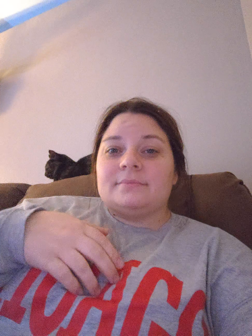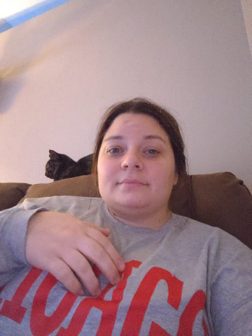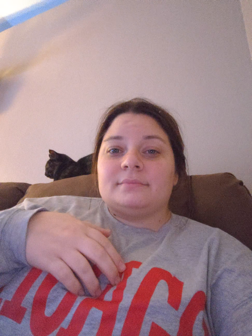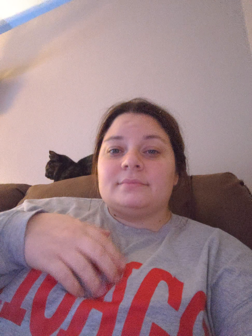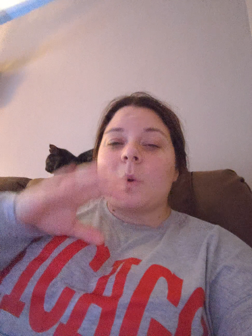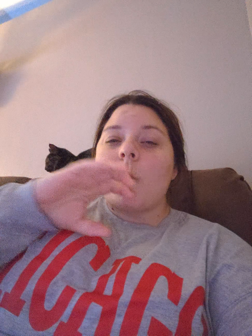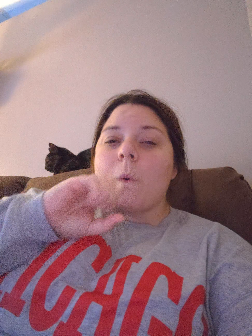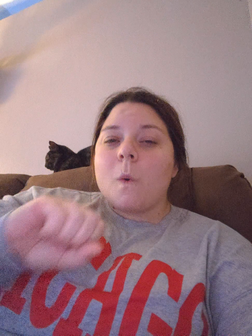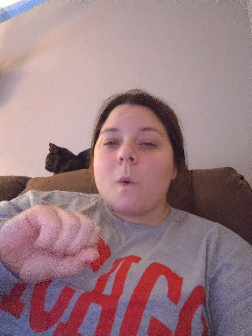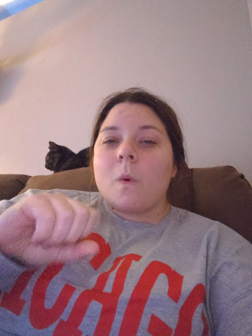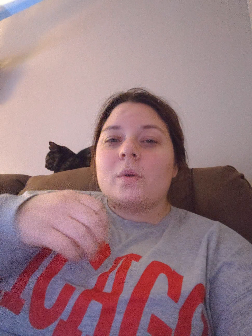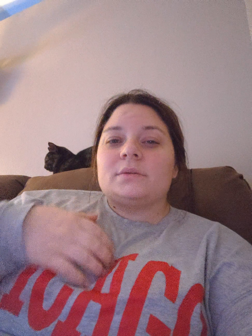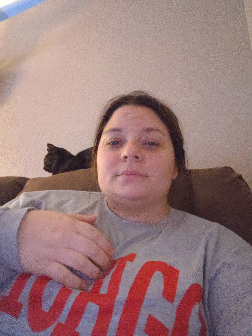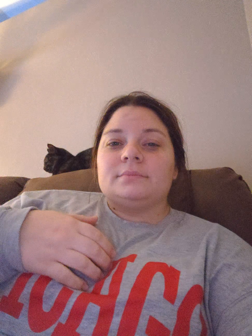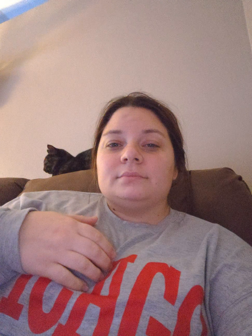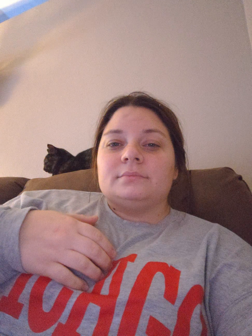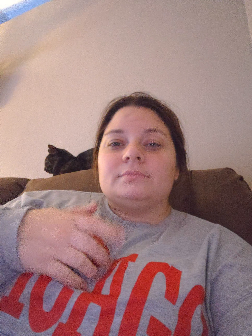old